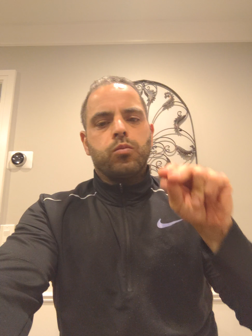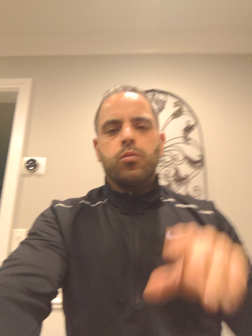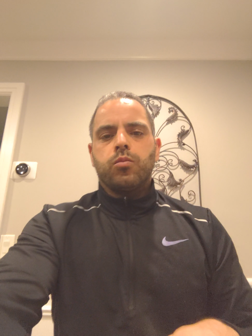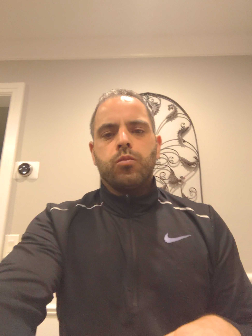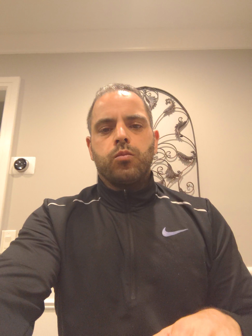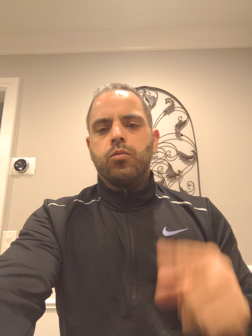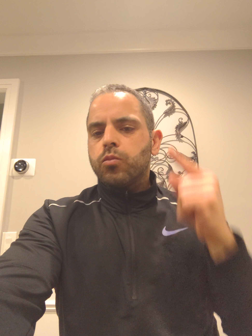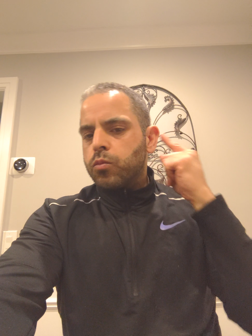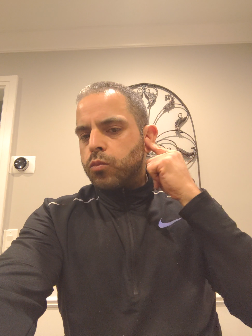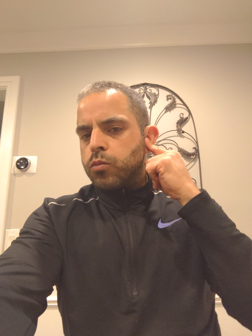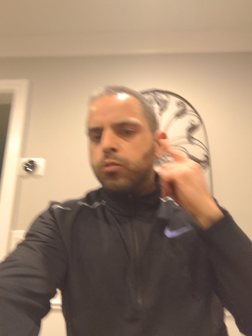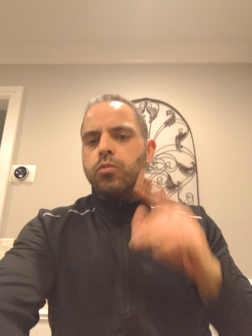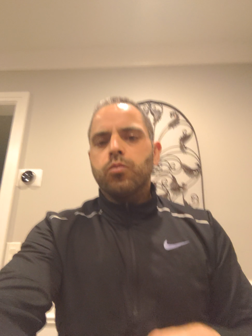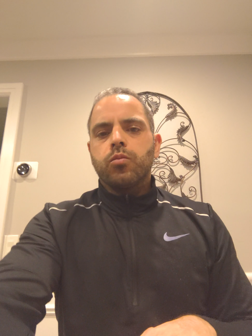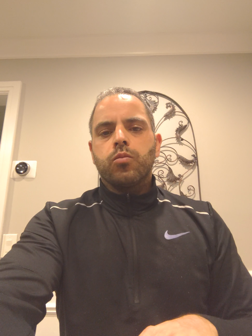ear